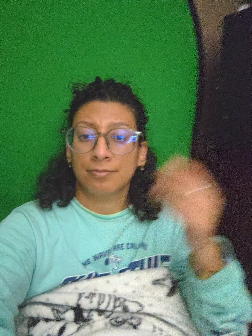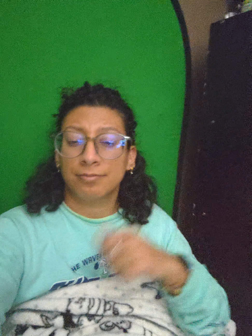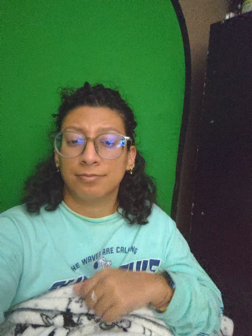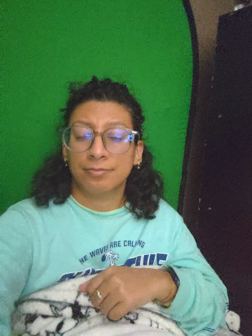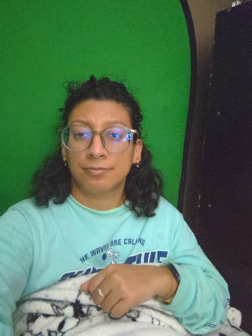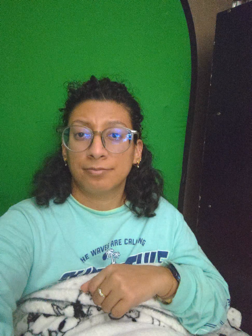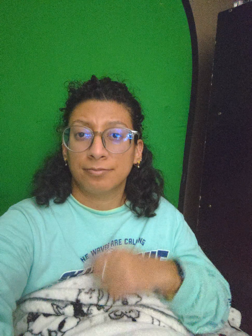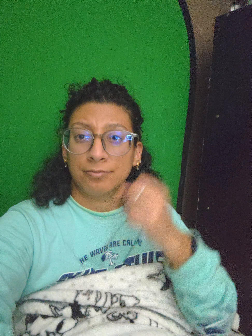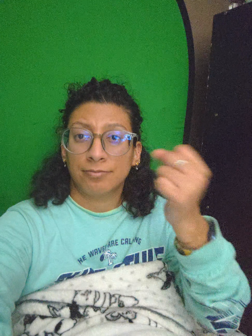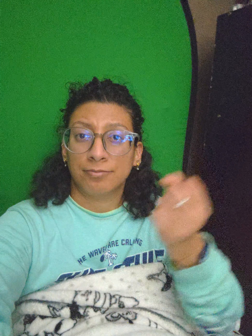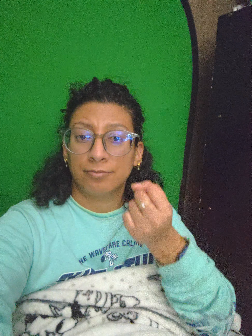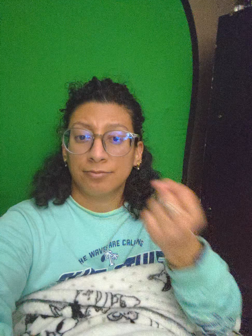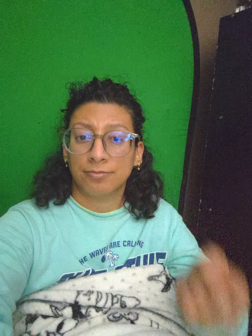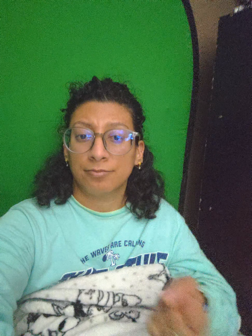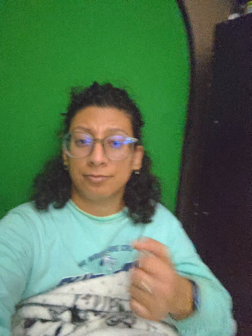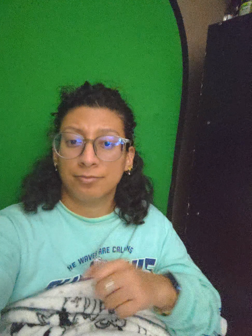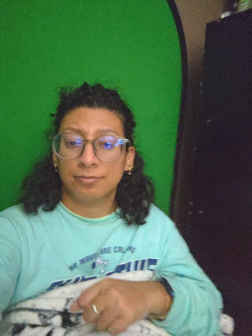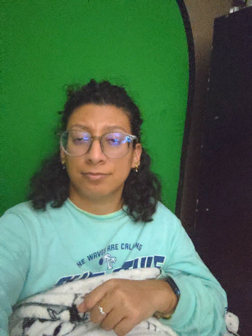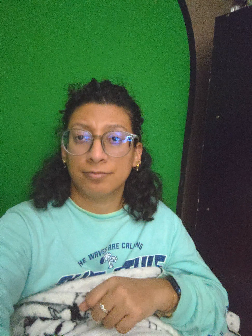drawer